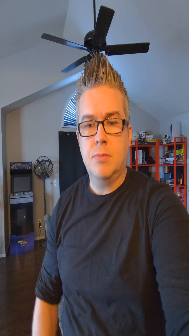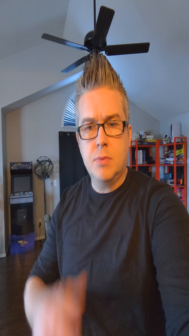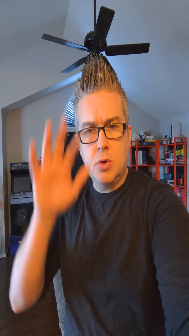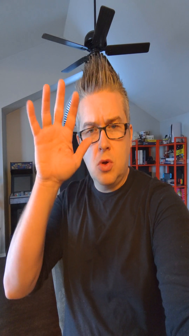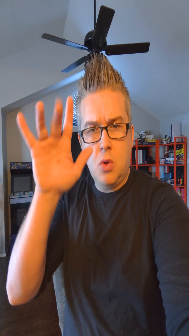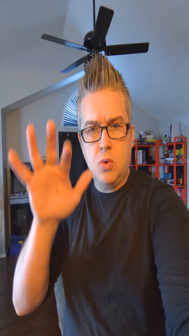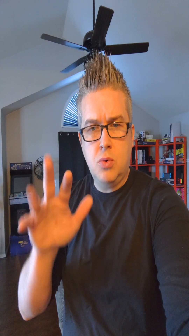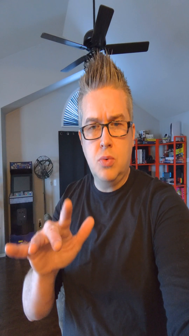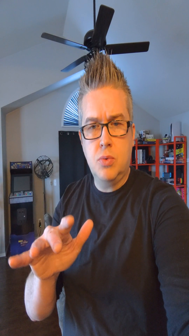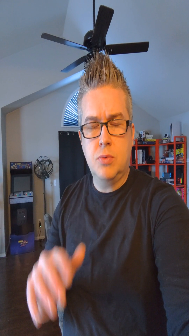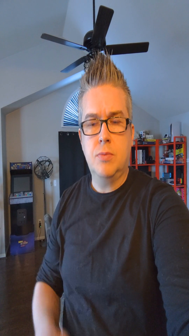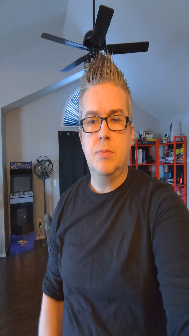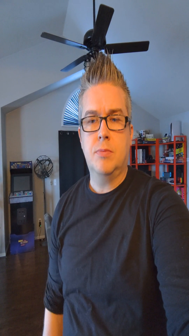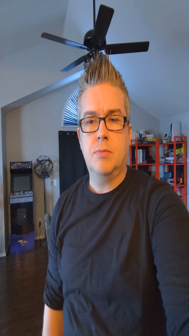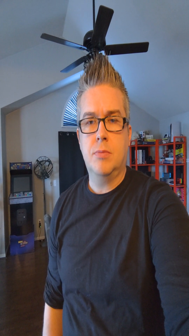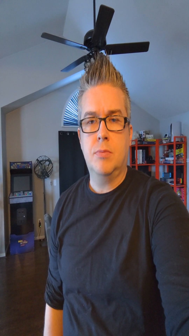snow